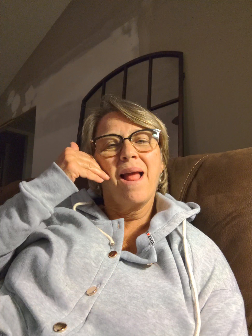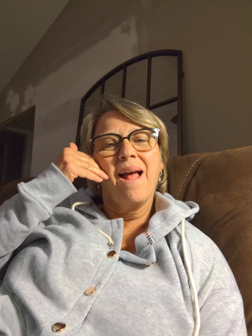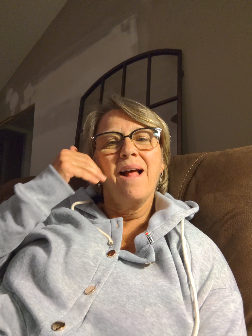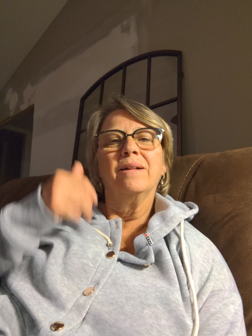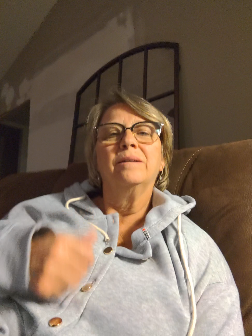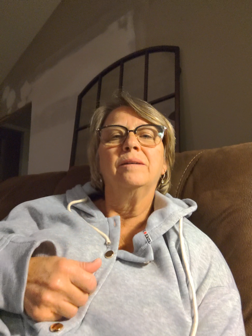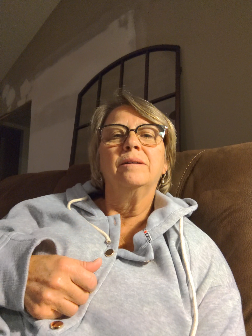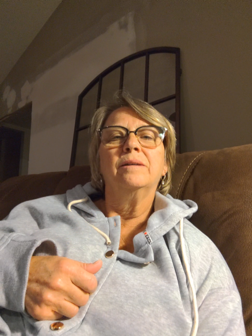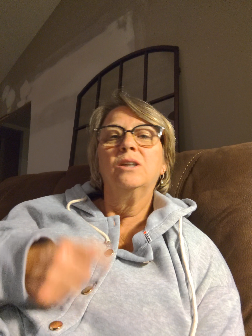smile